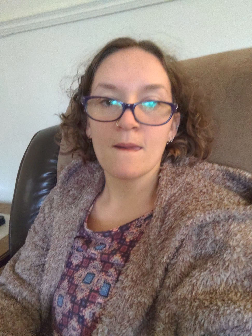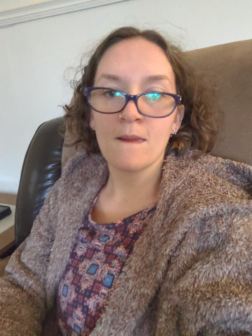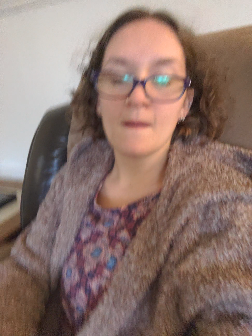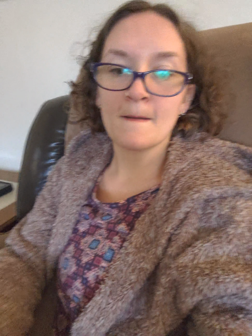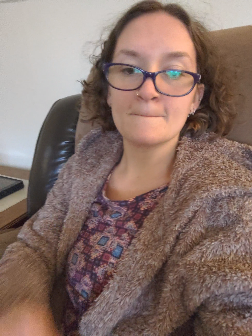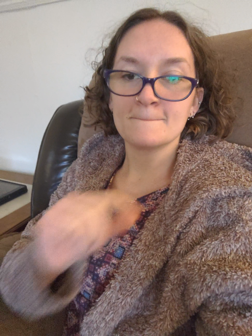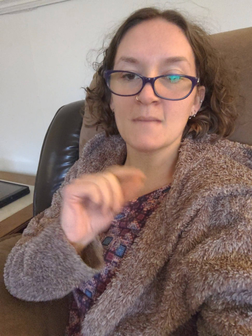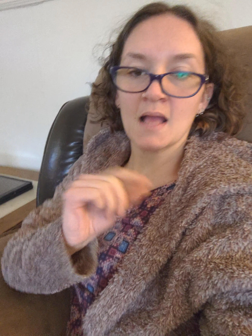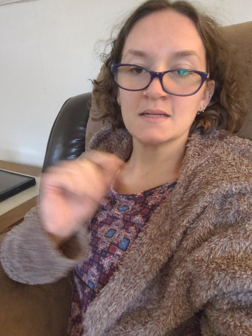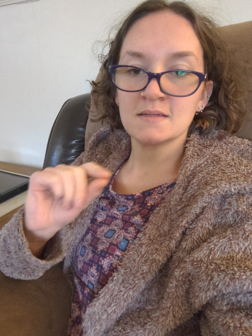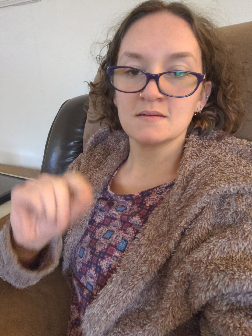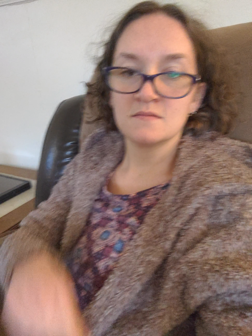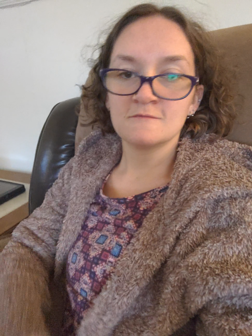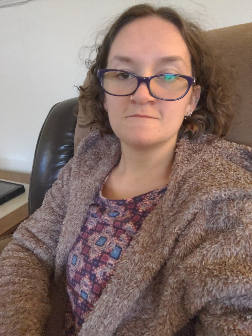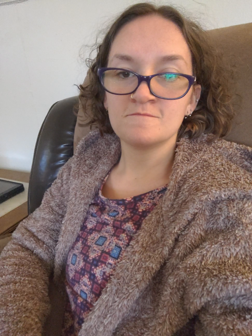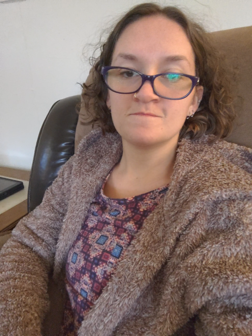pen